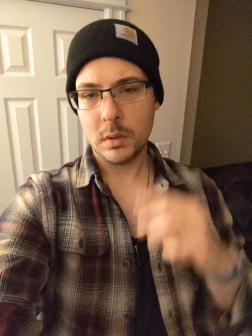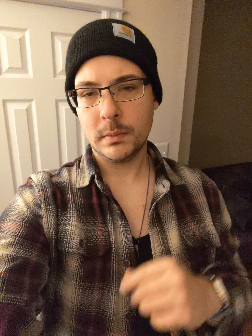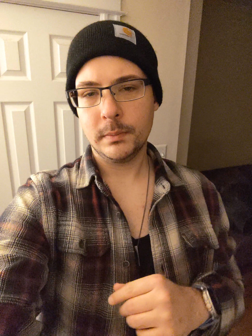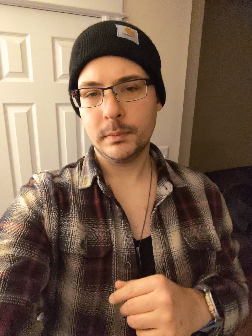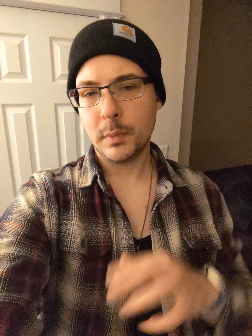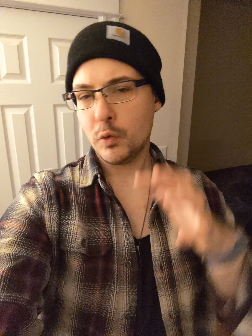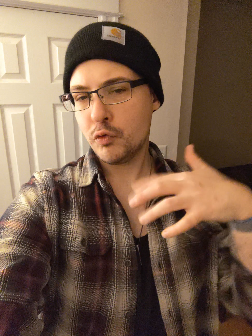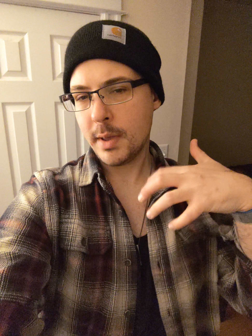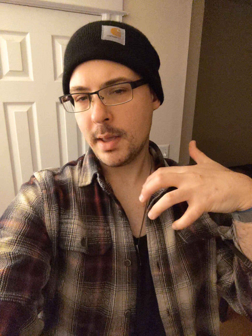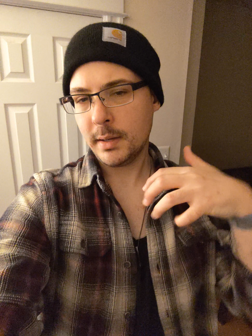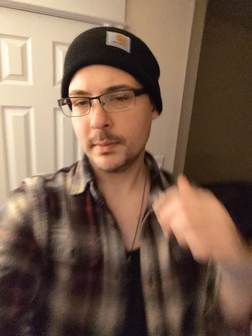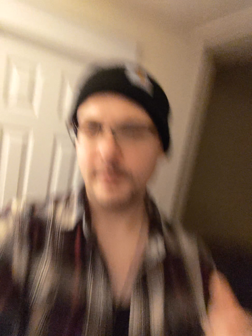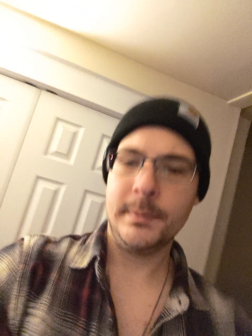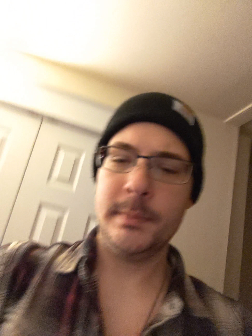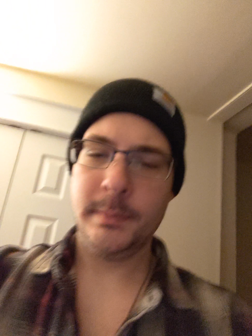rain